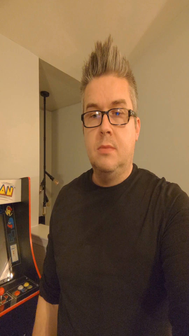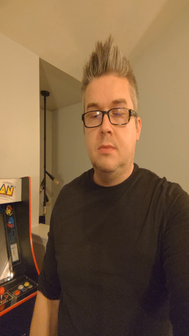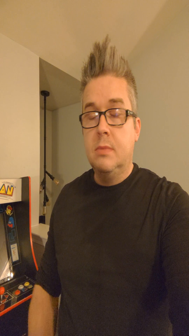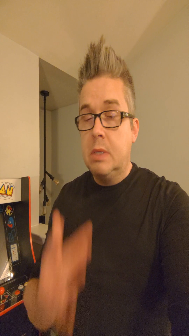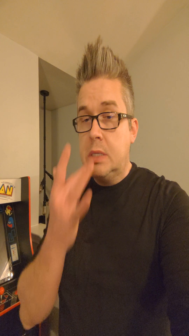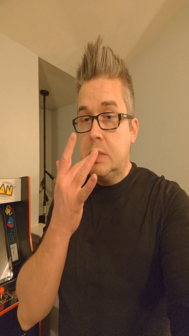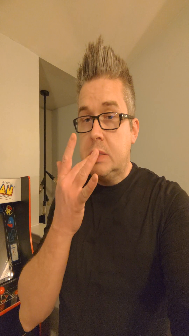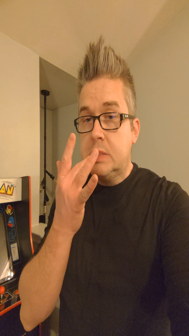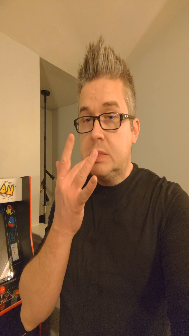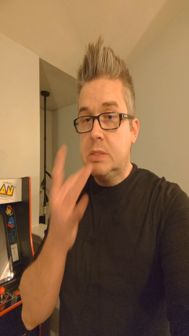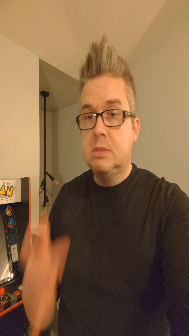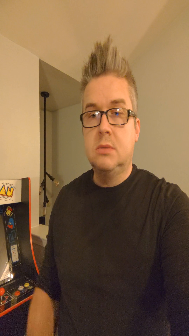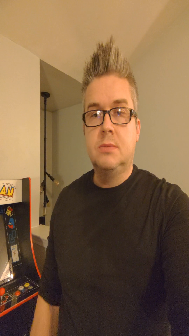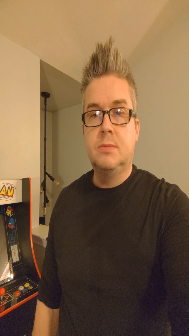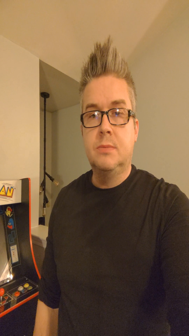taste